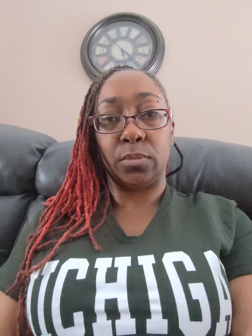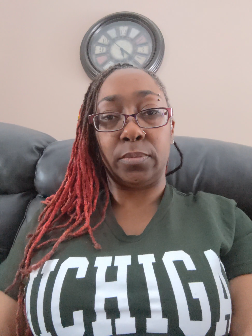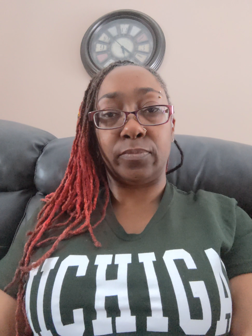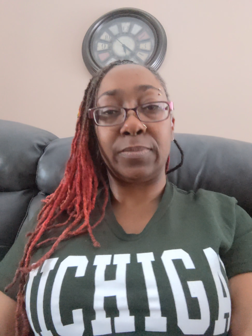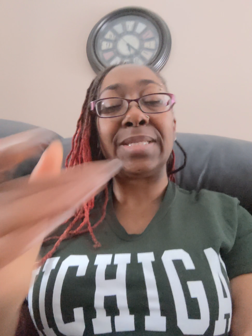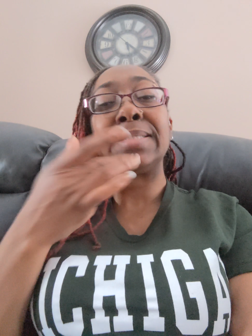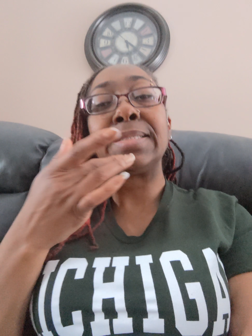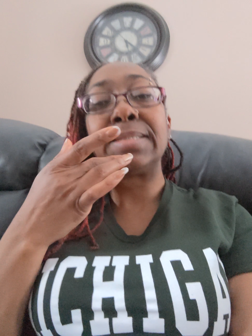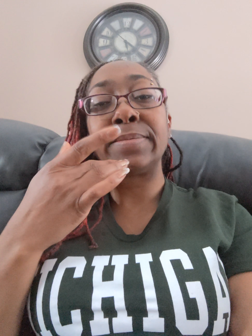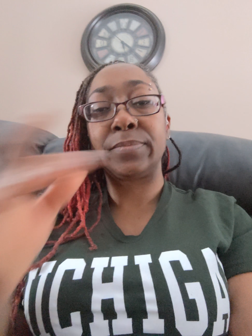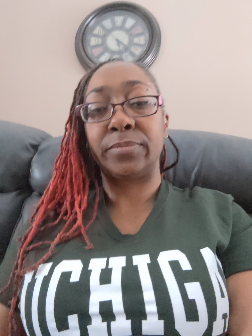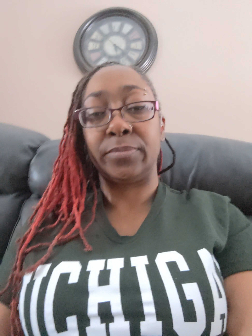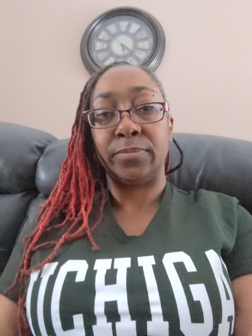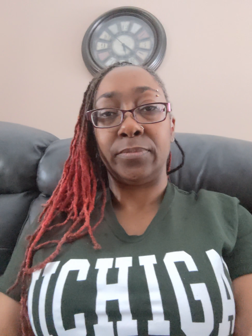taste